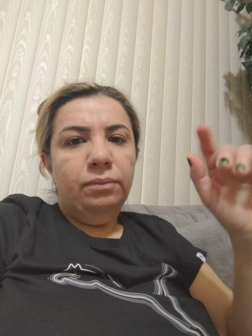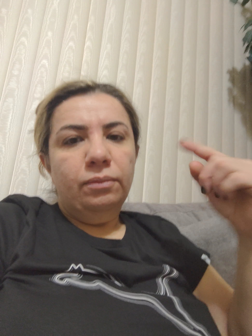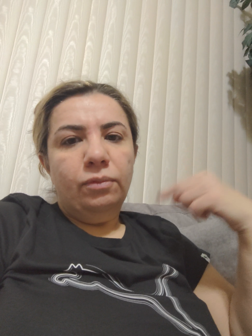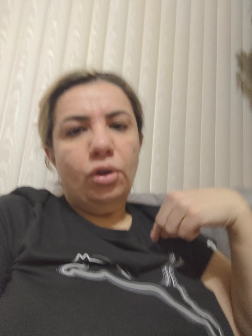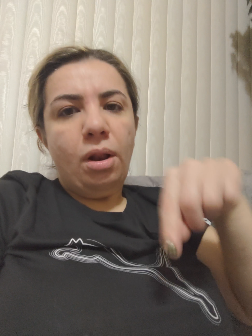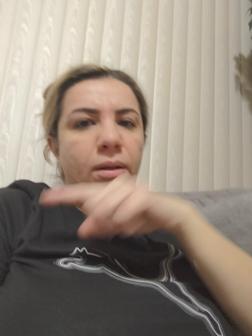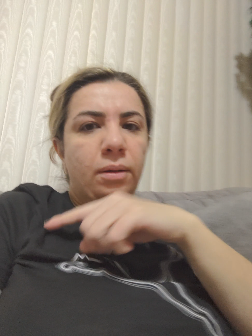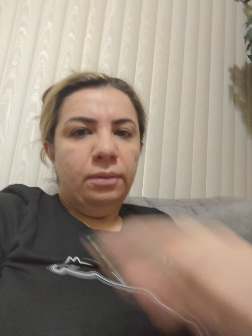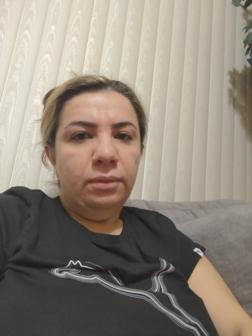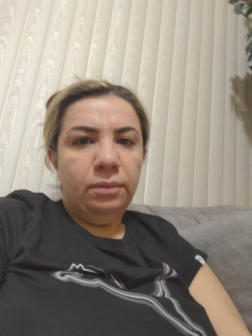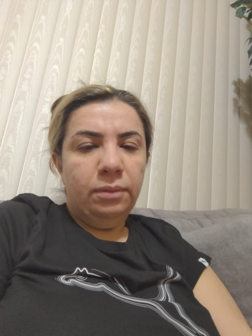we